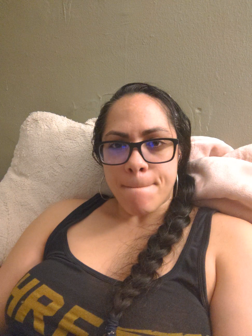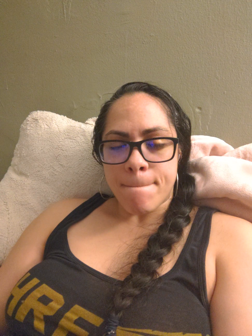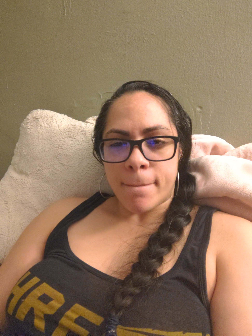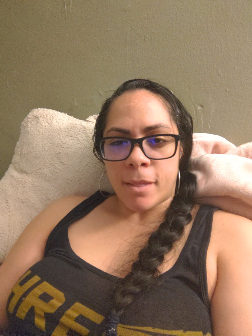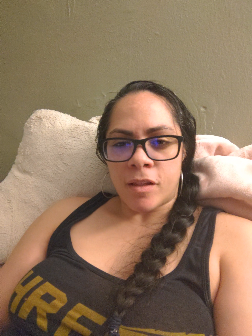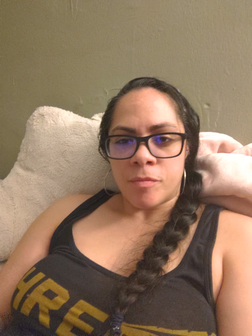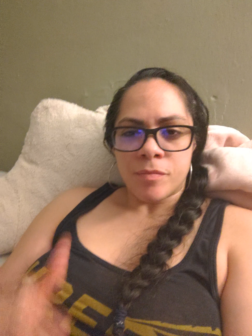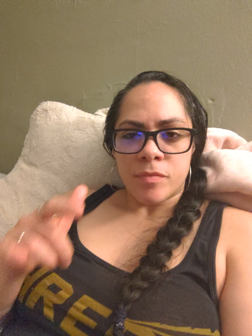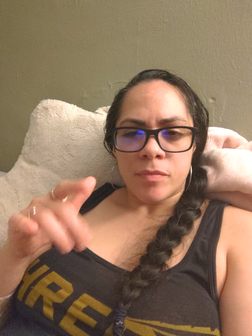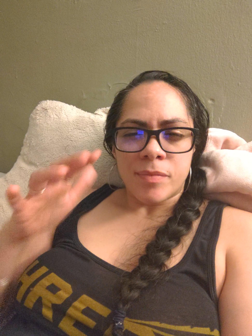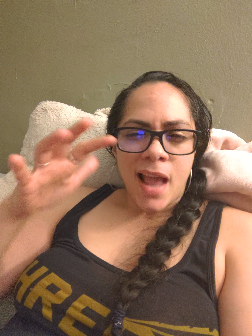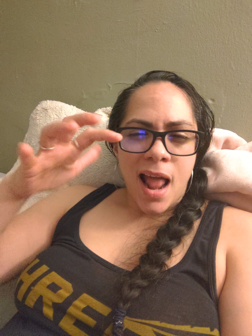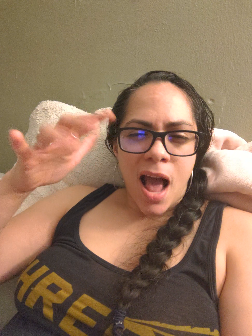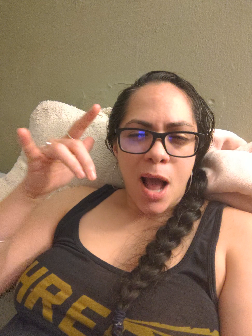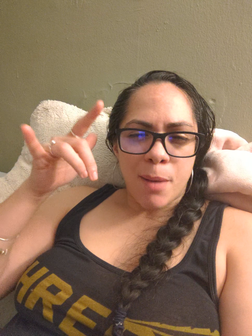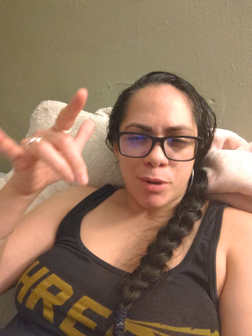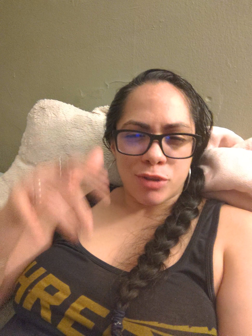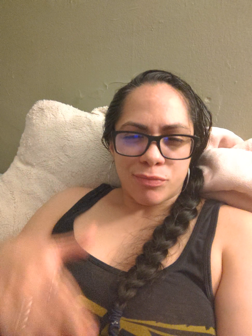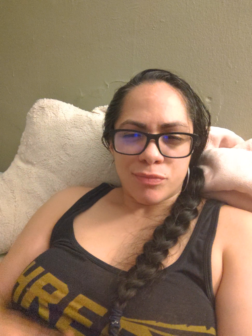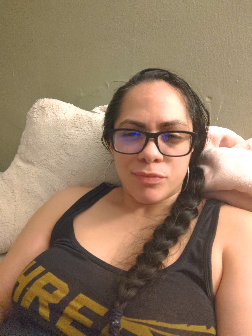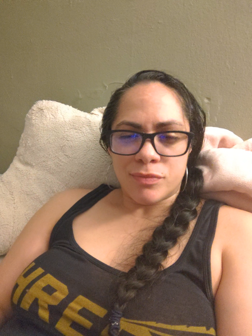helicopter